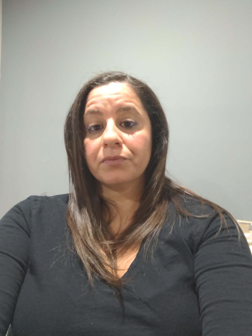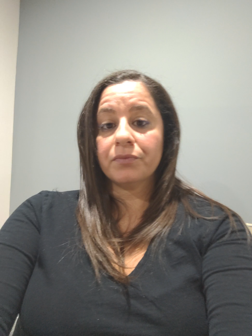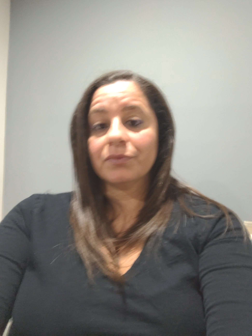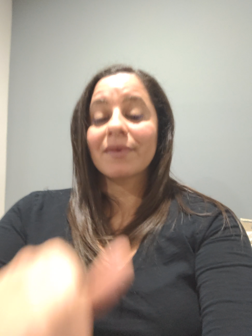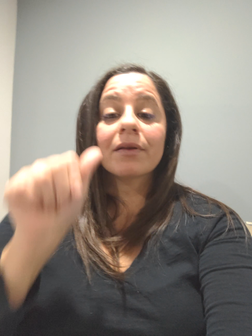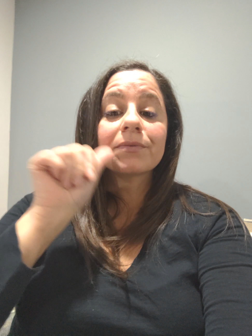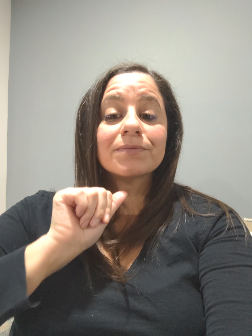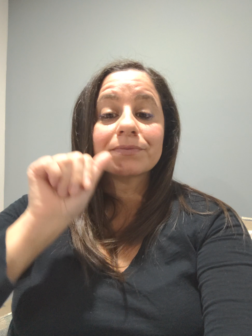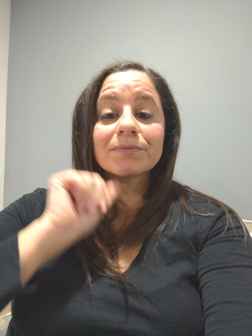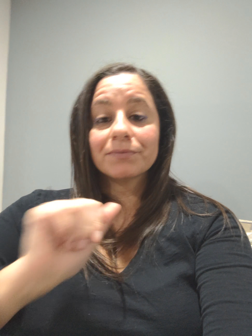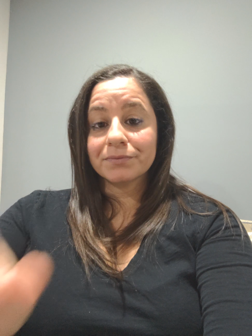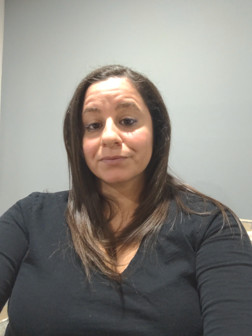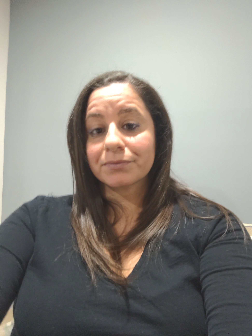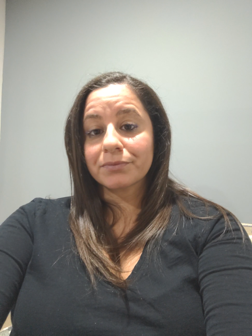aunt